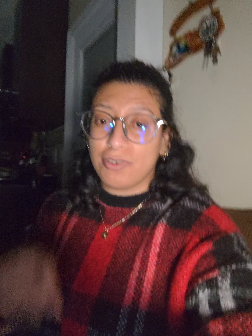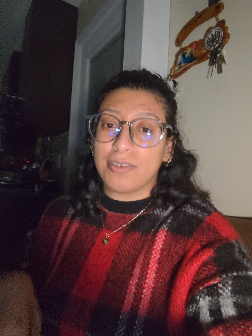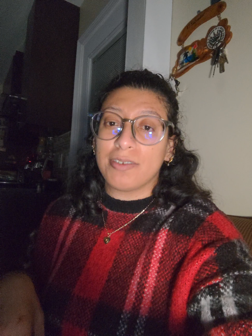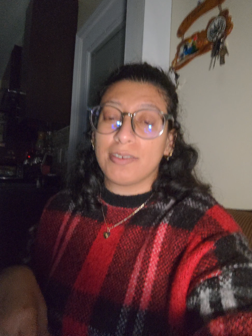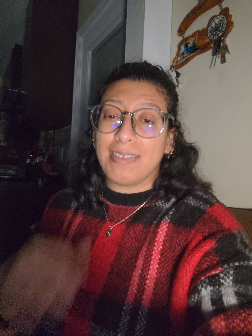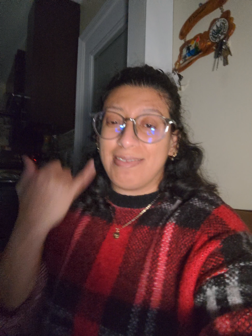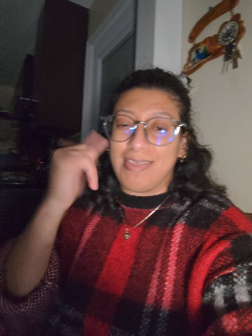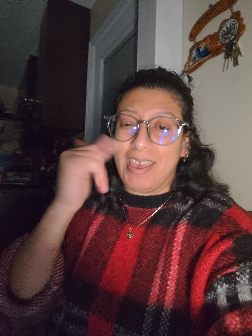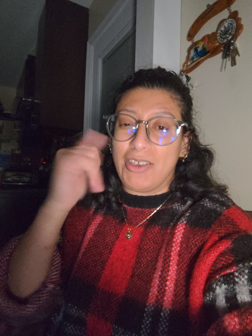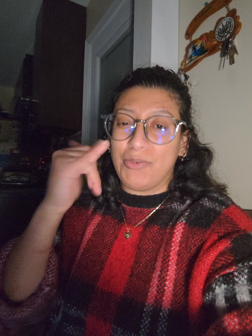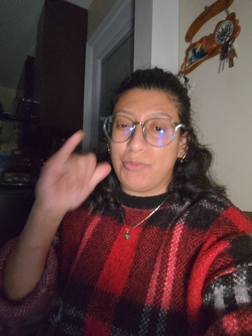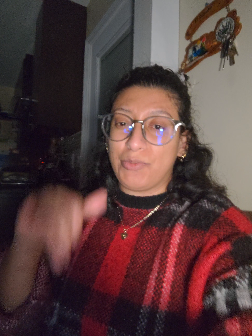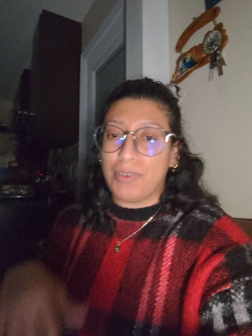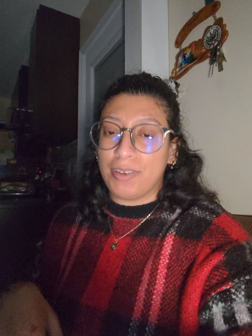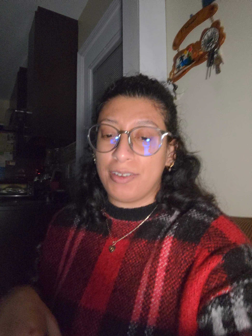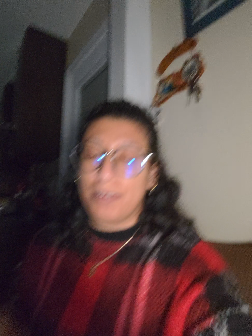yellow